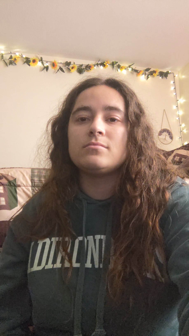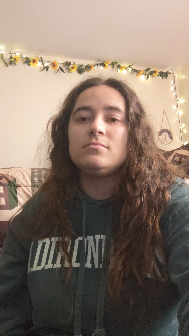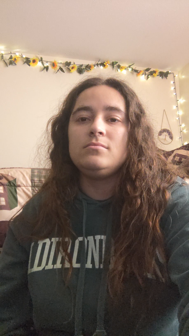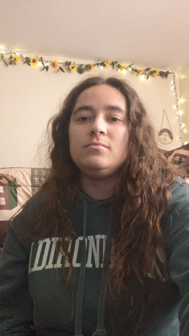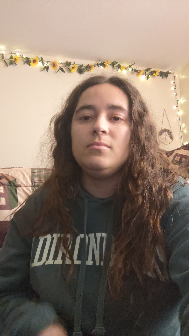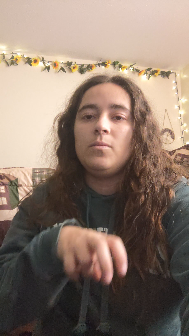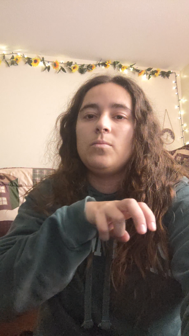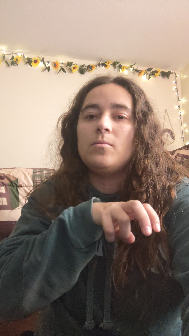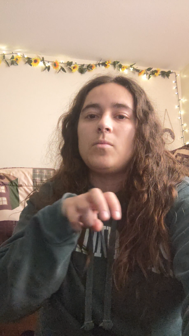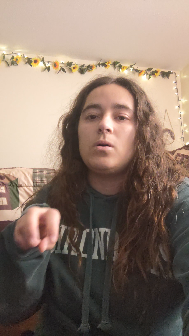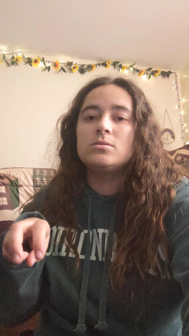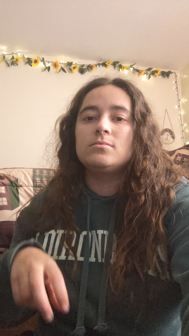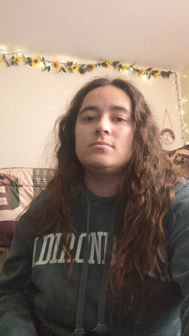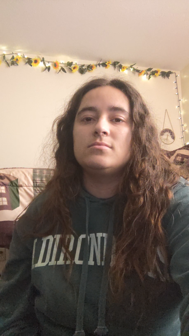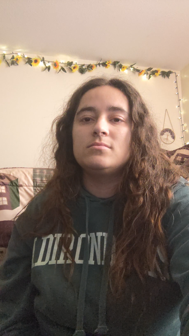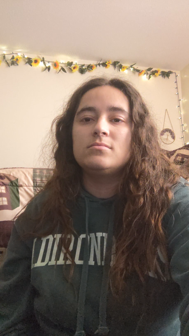porch